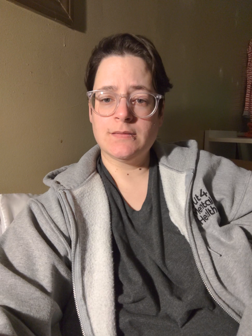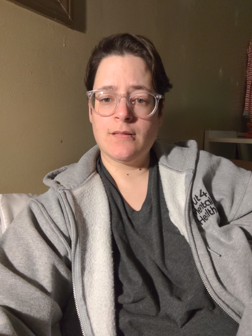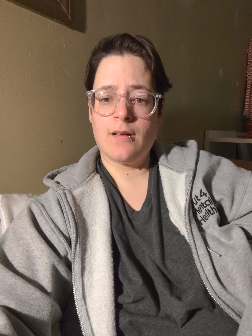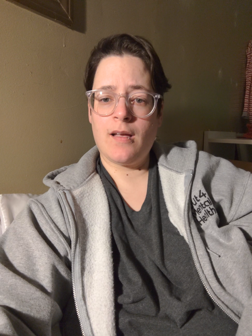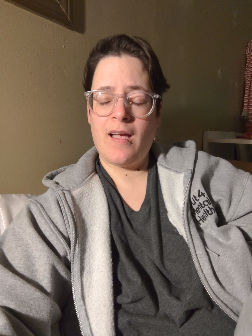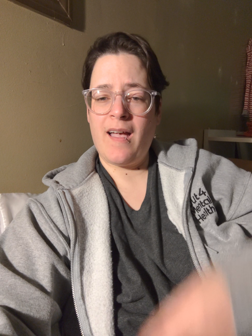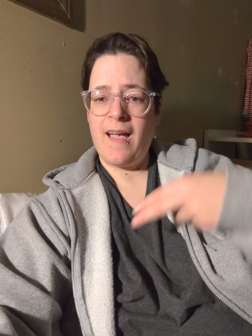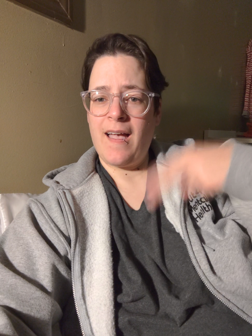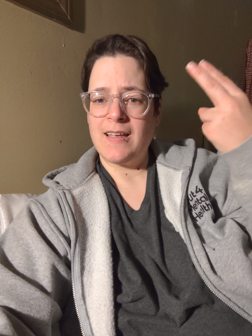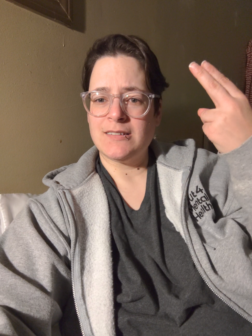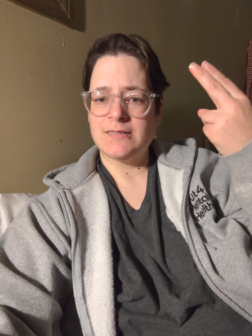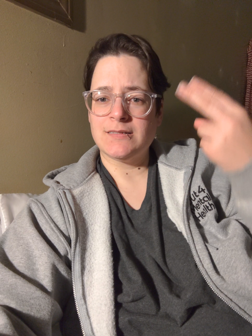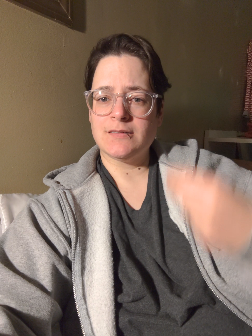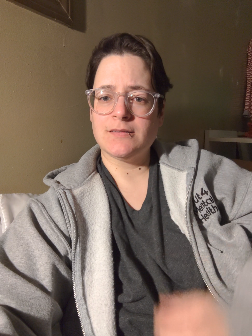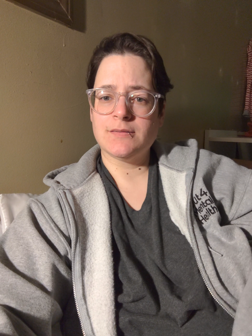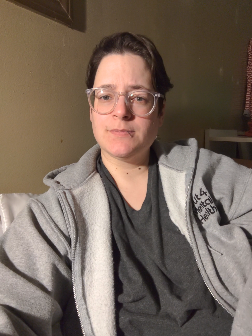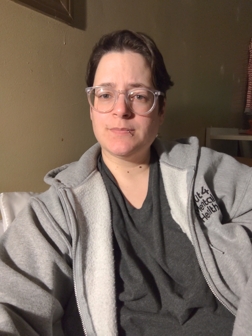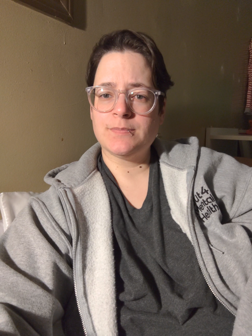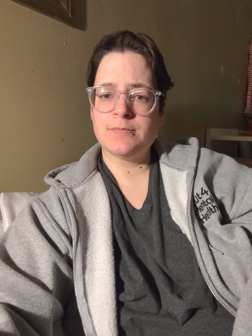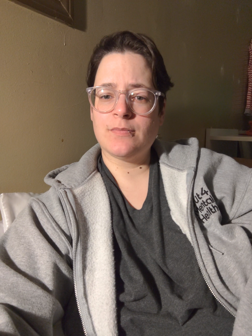high